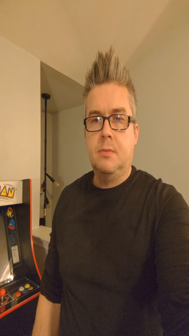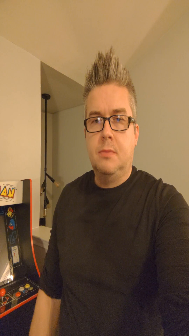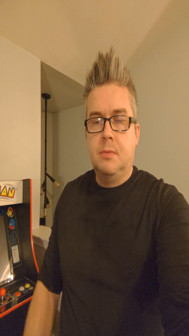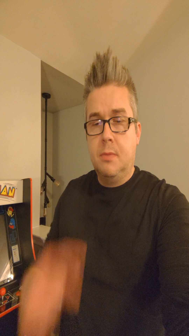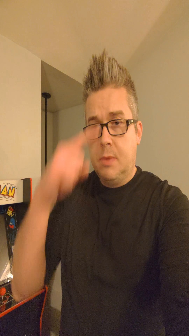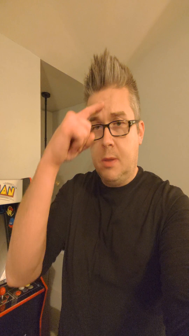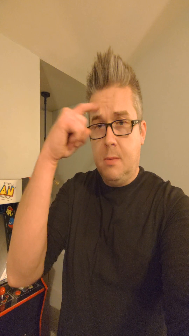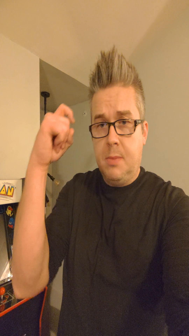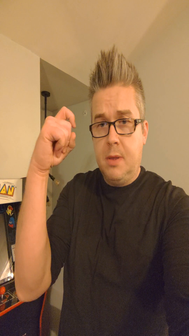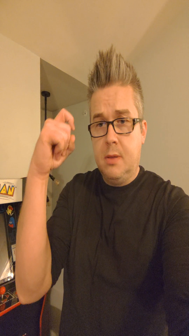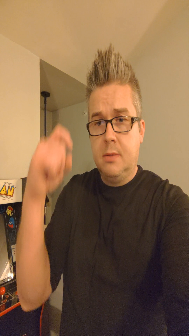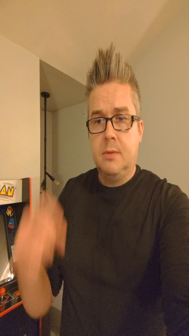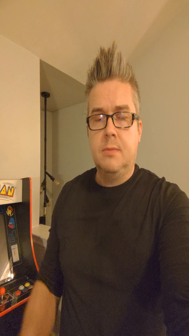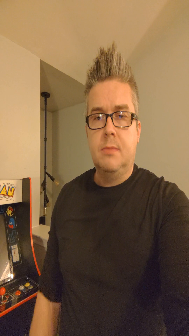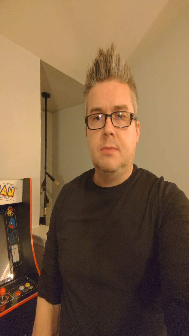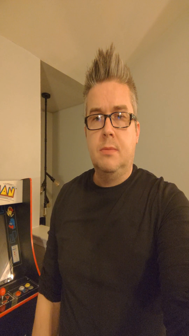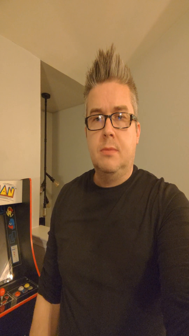because